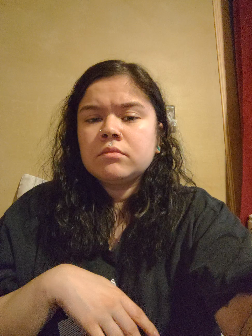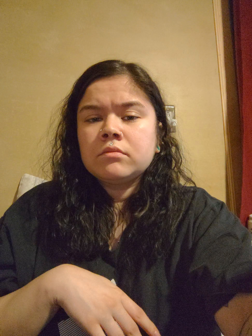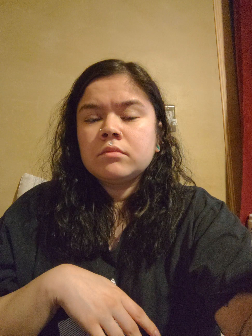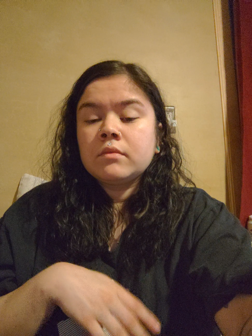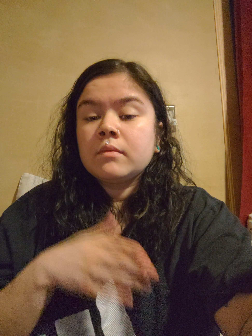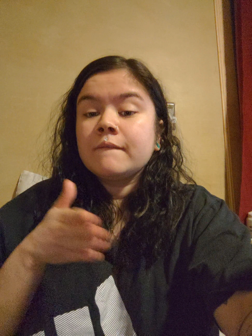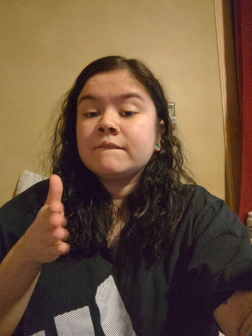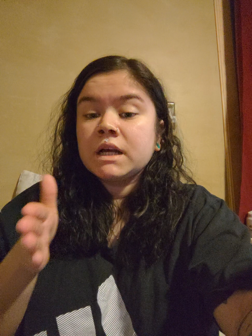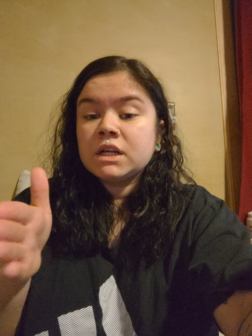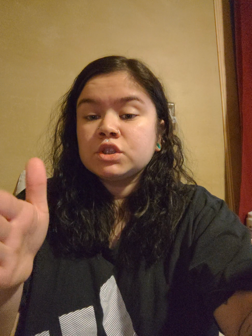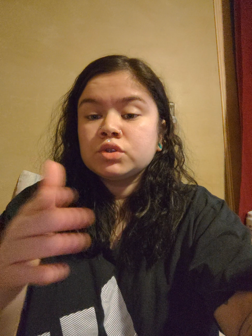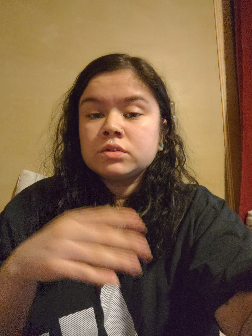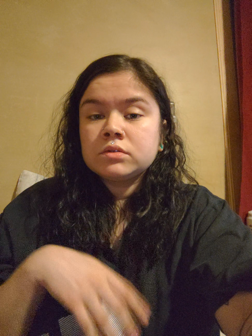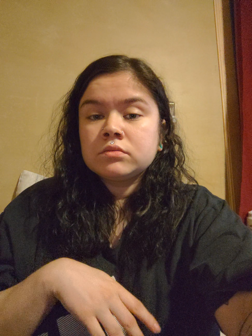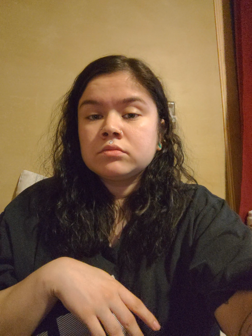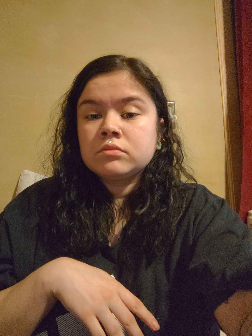fish